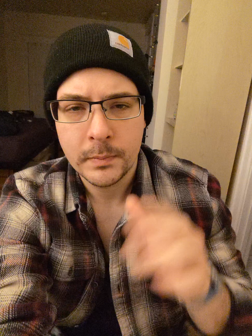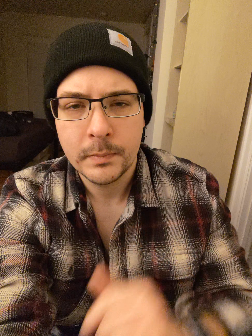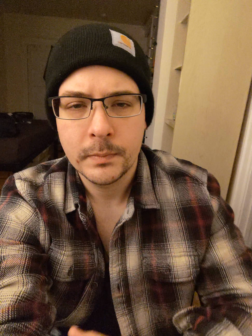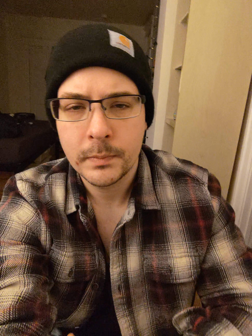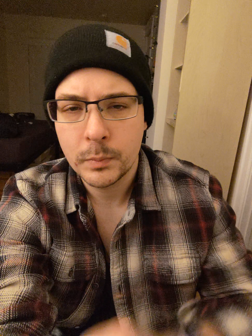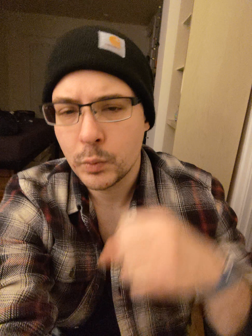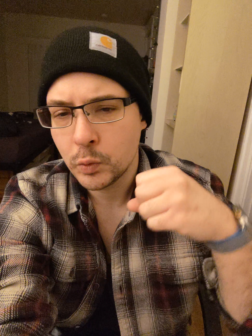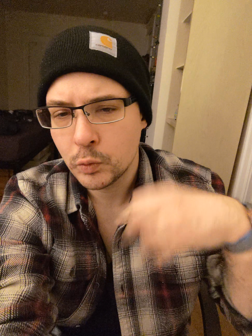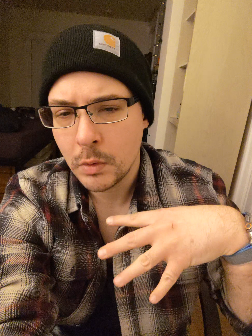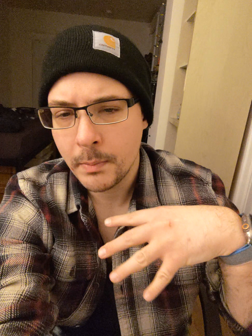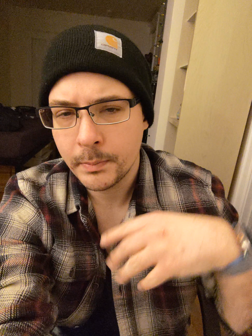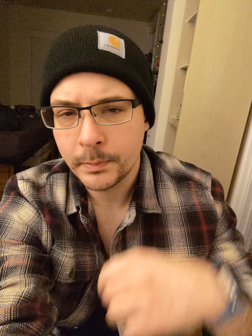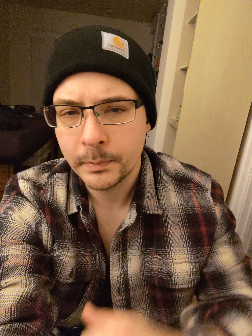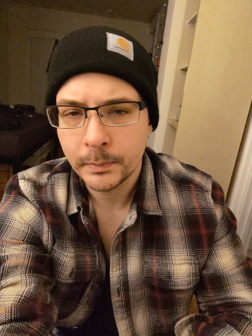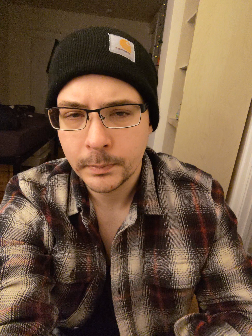drop